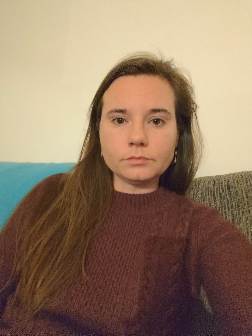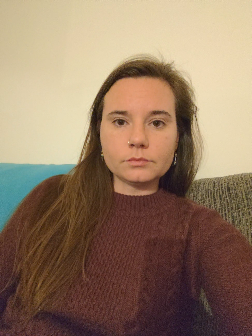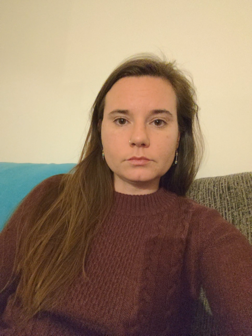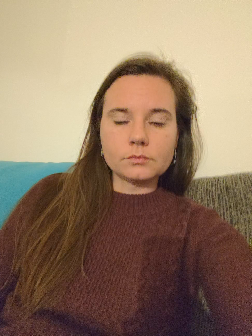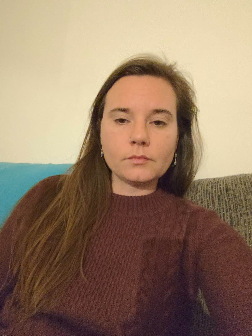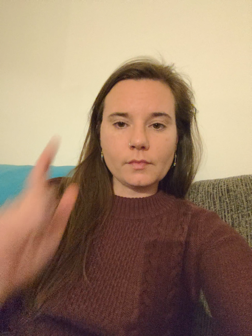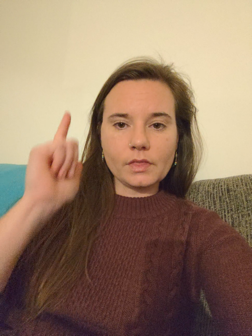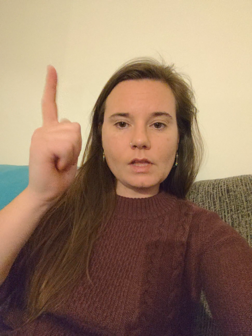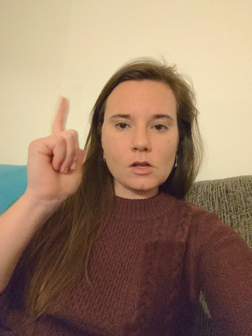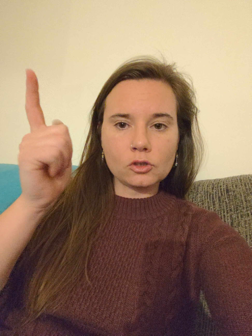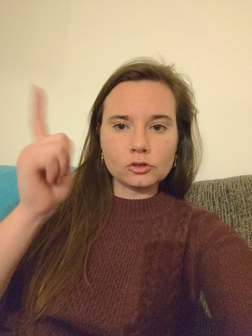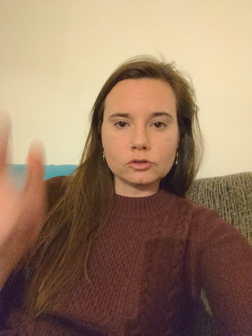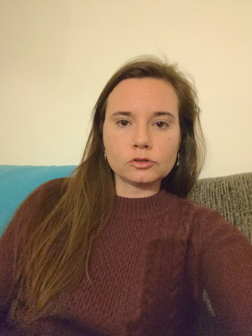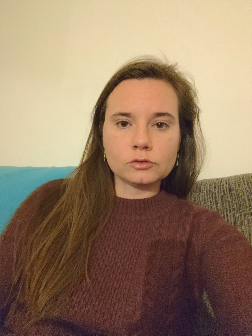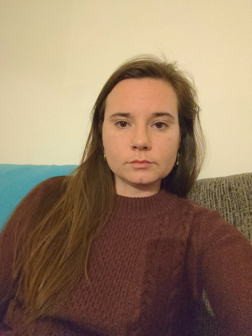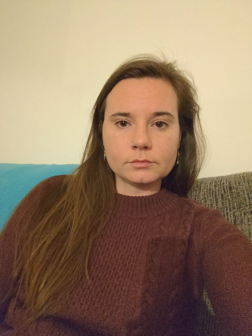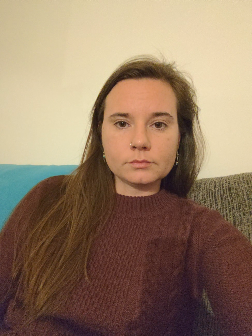later